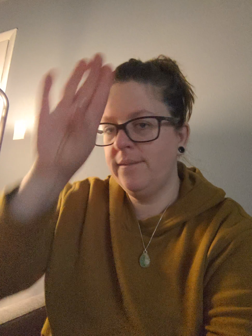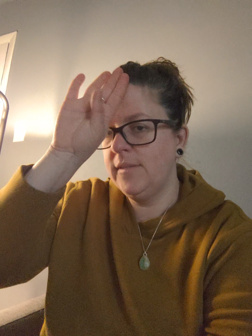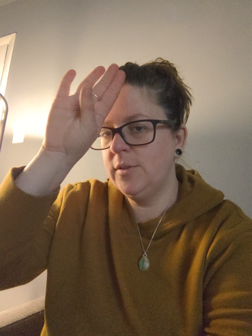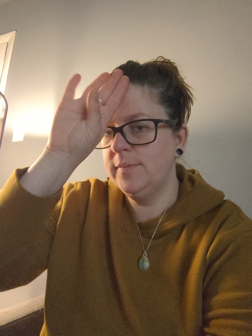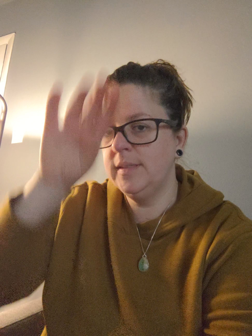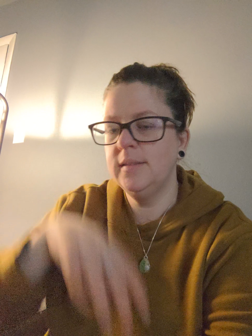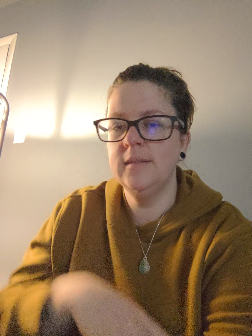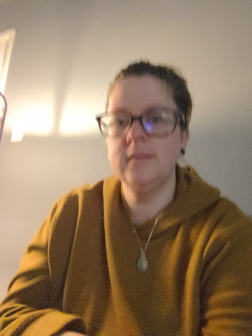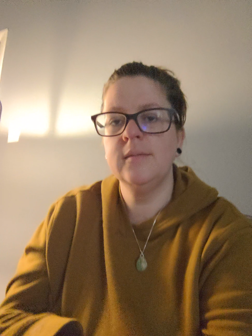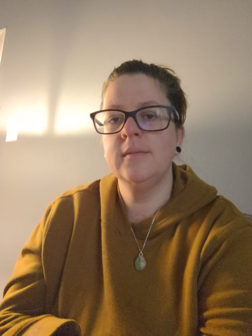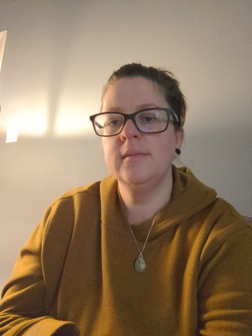fireman